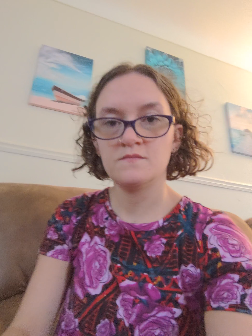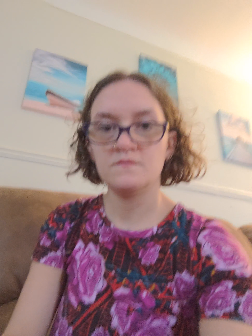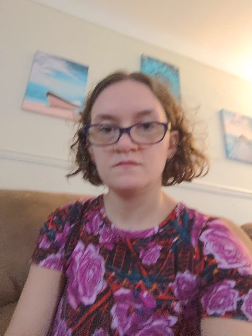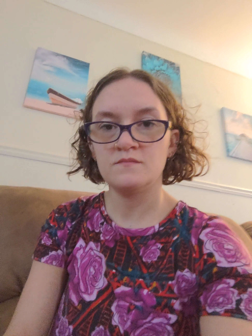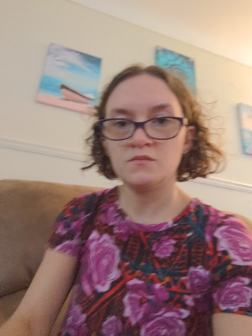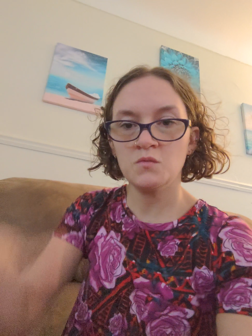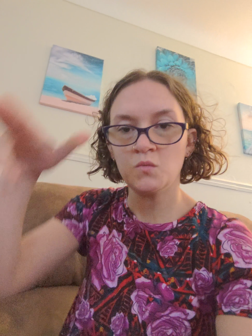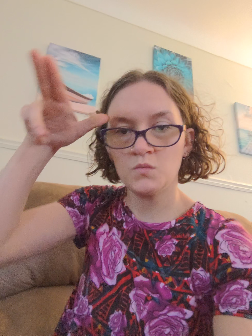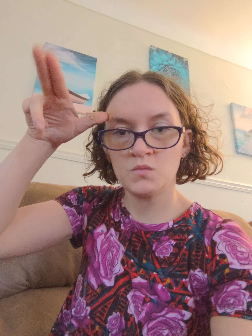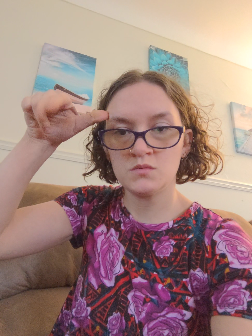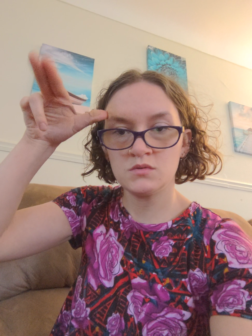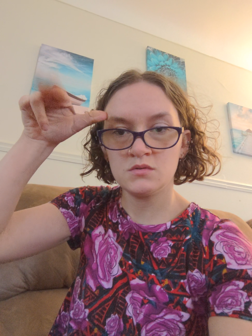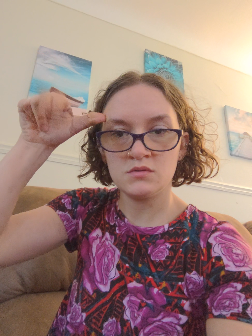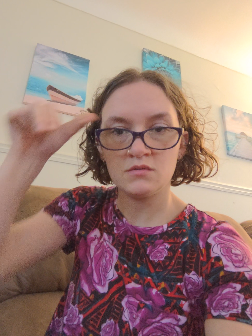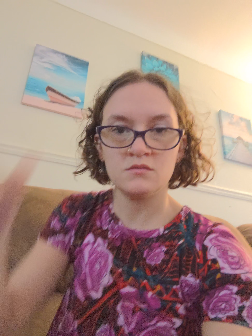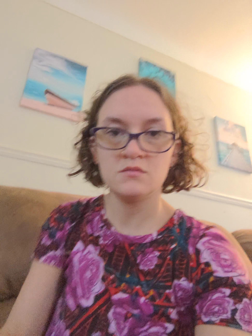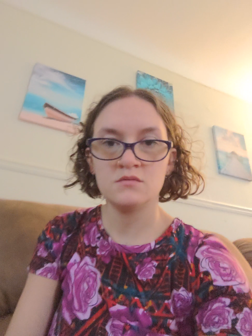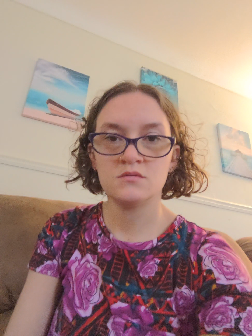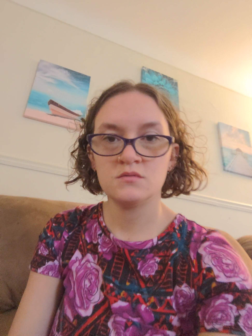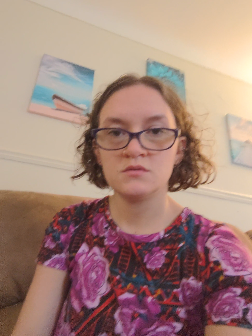horse